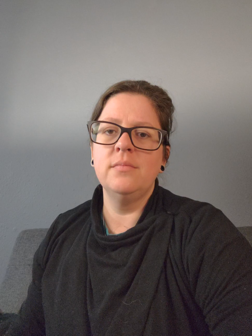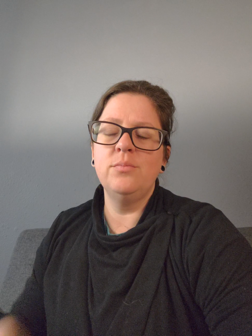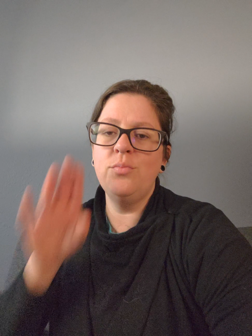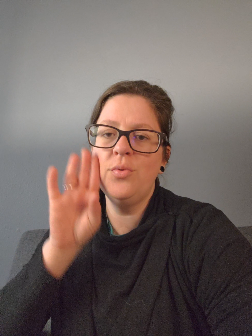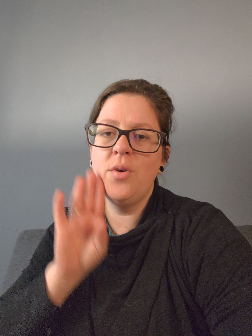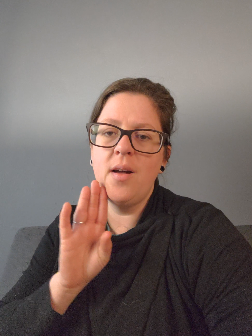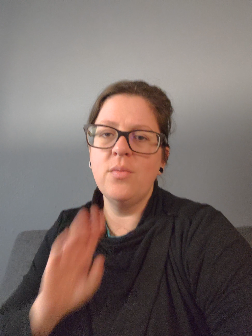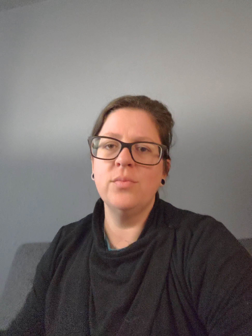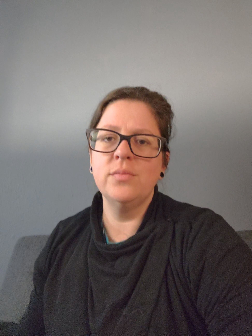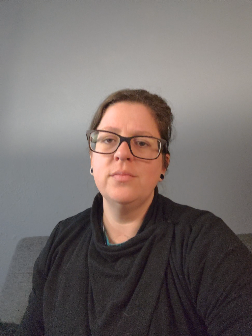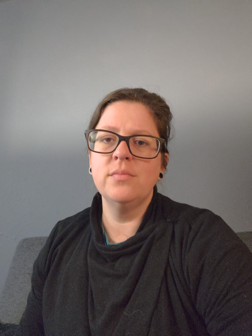brown